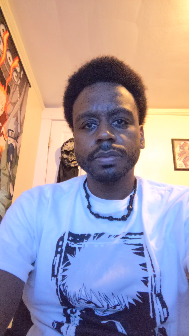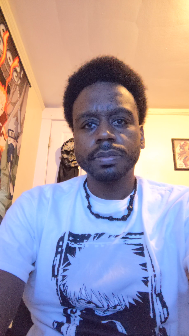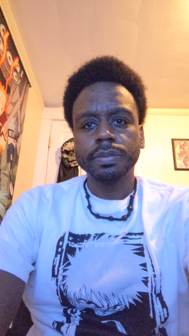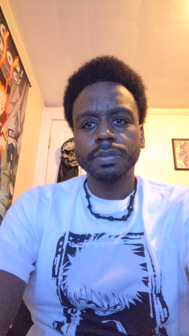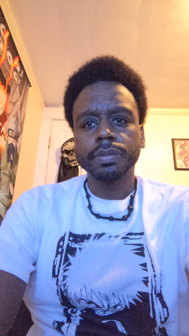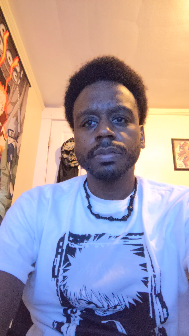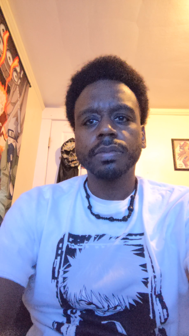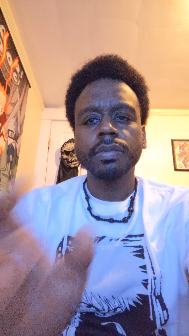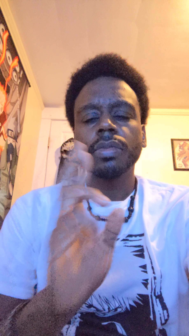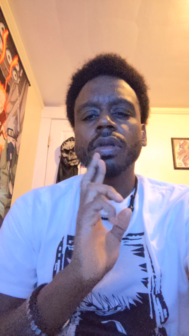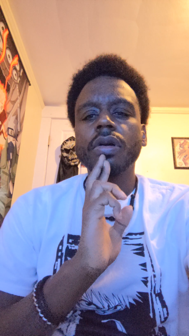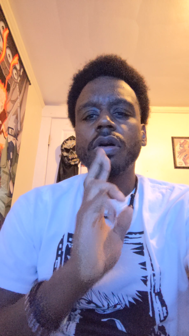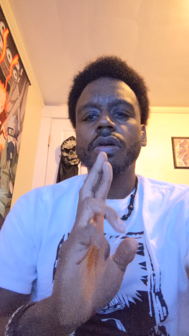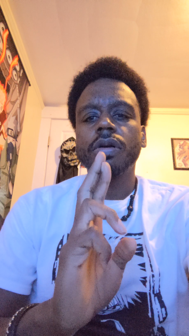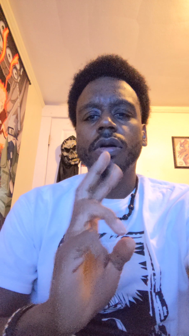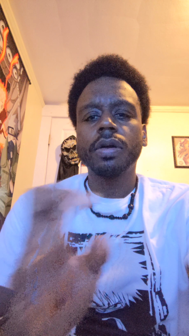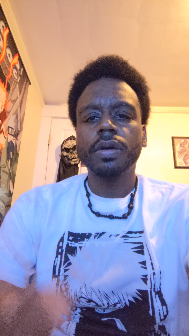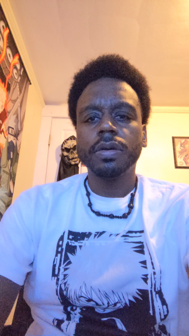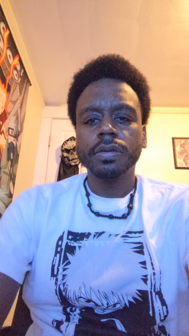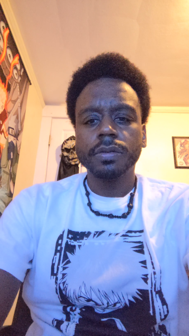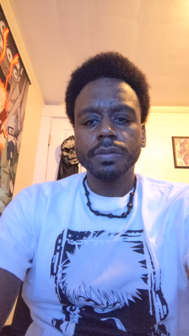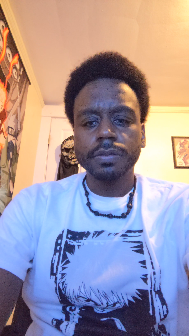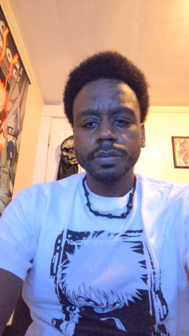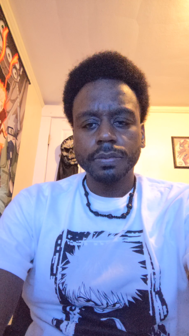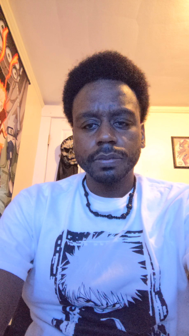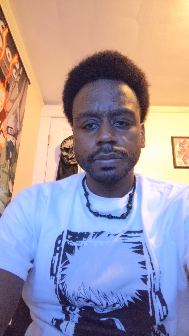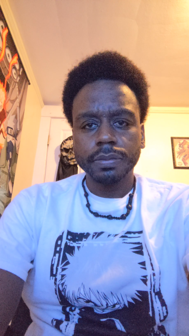are